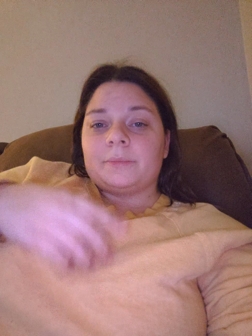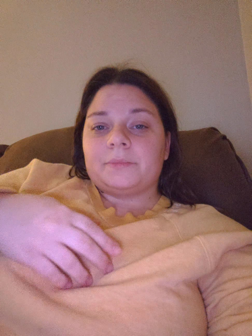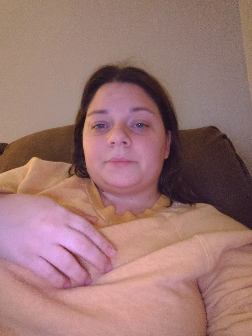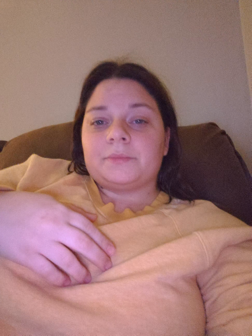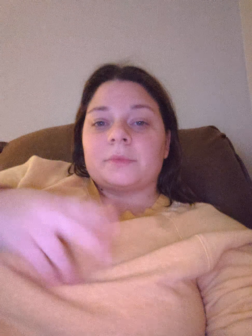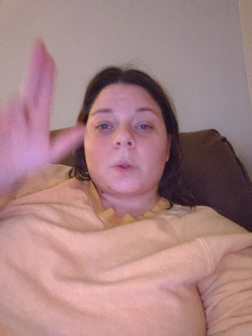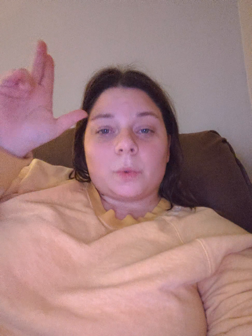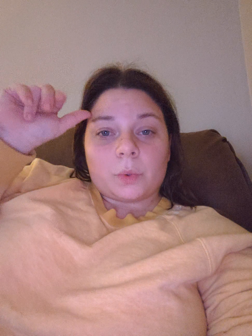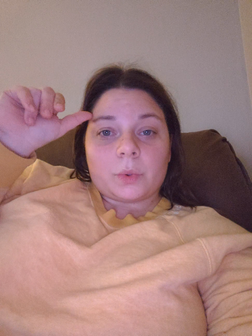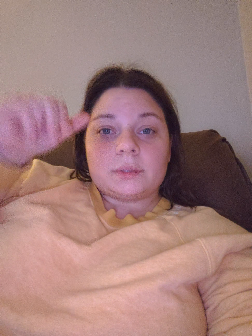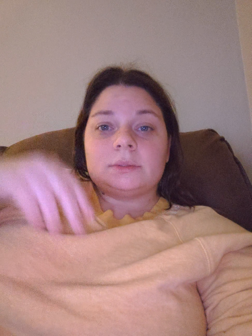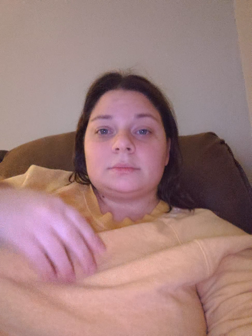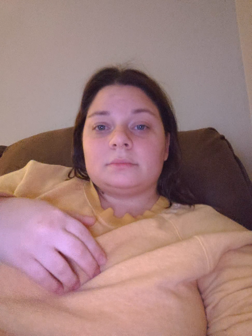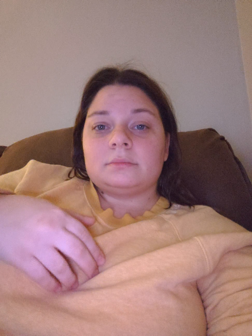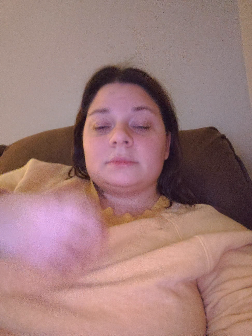horse